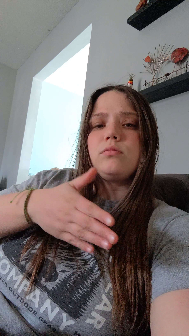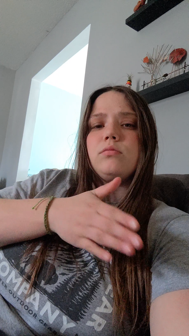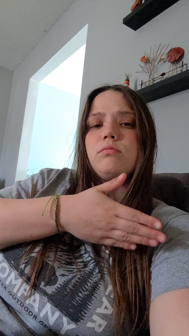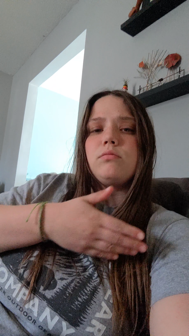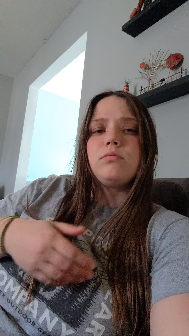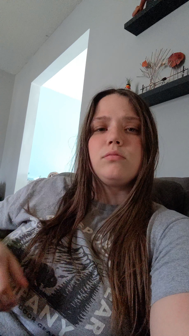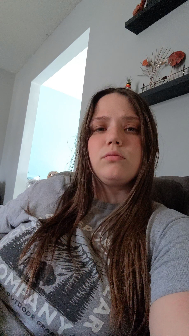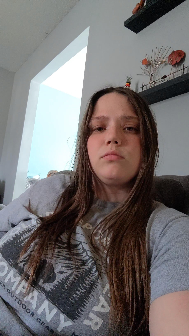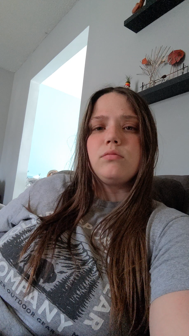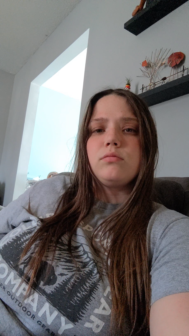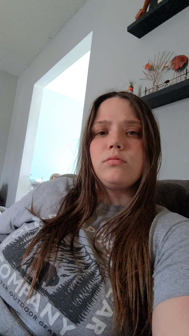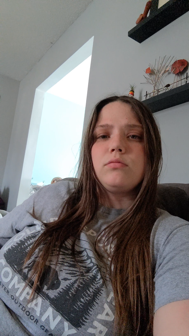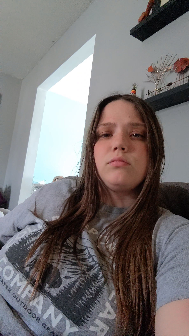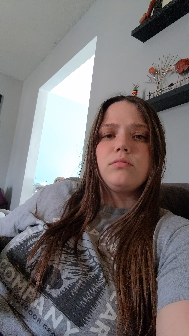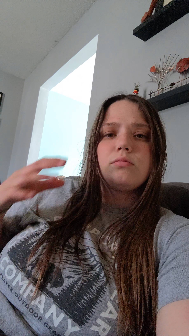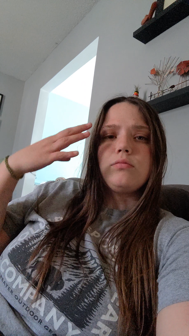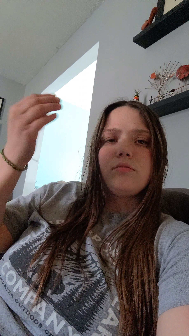going to